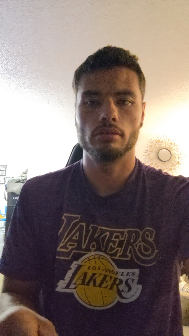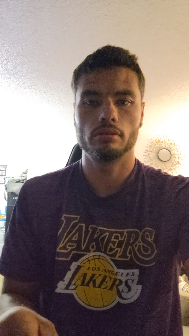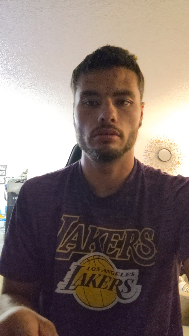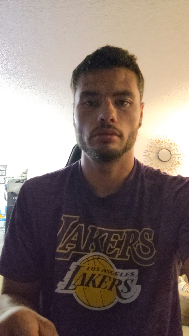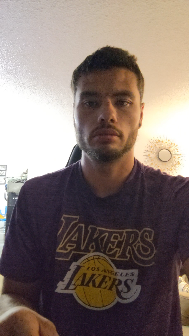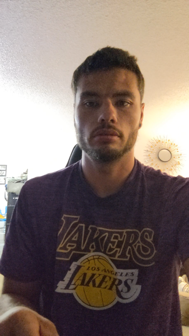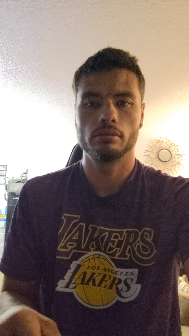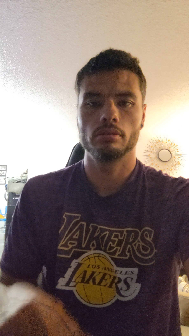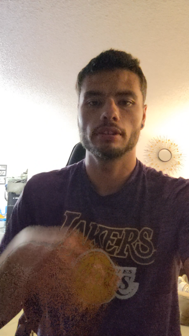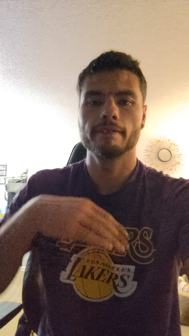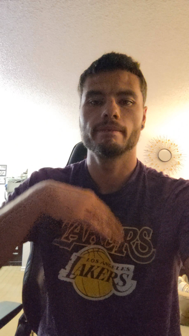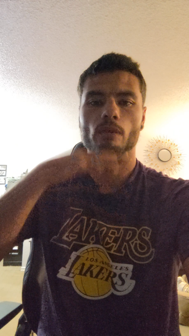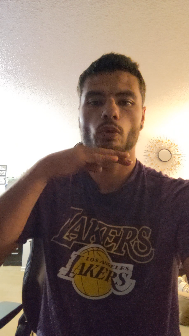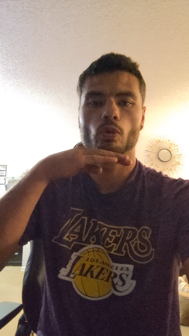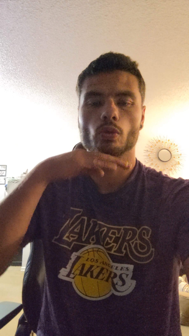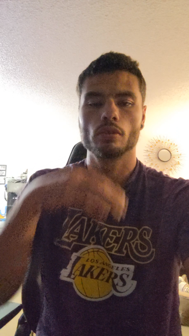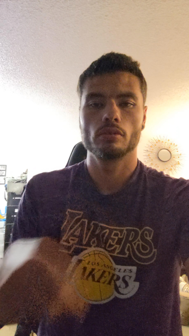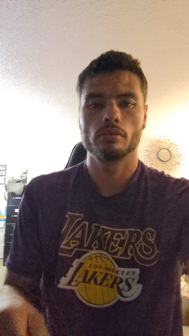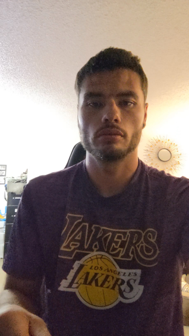full